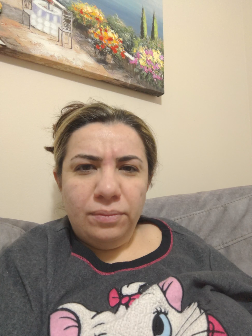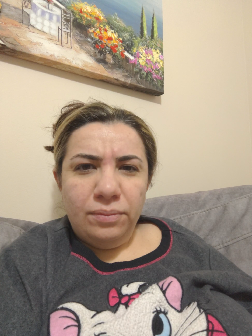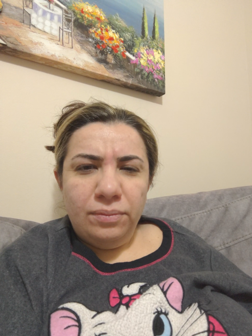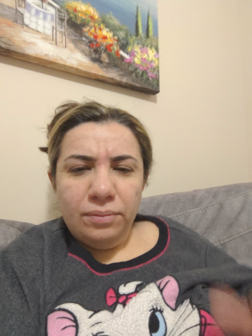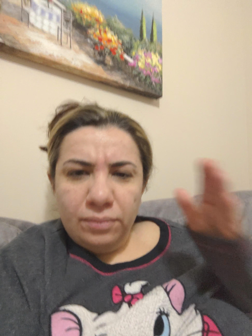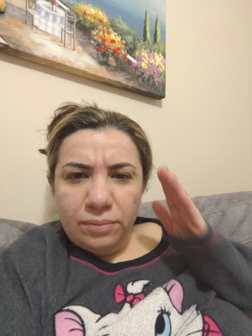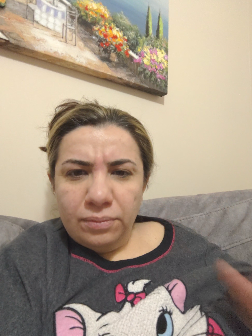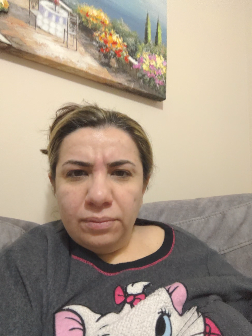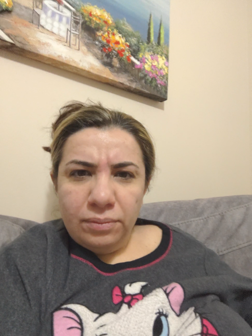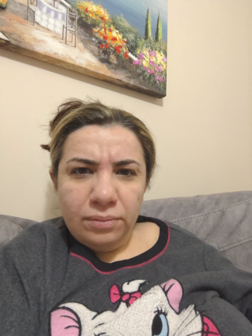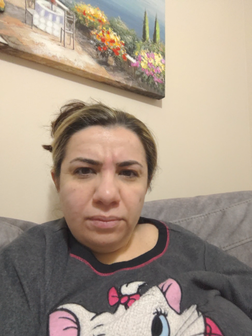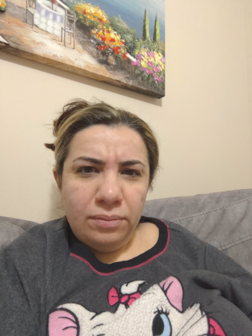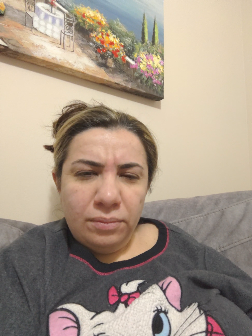beside